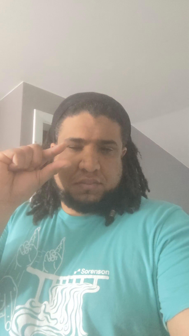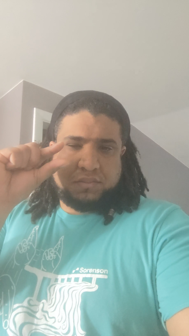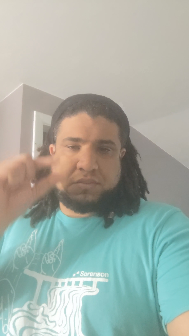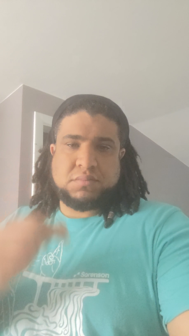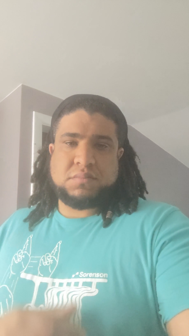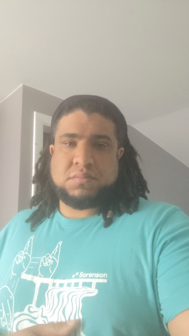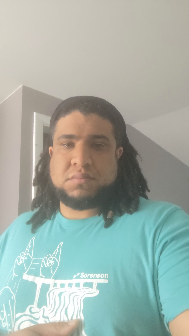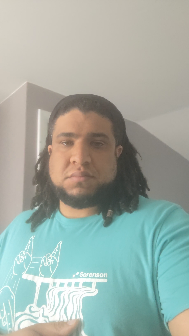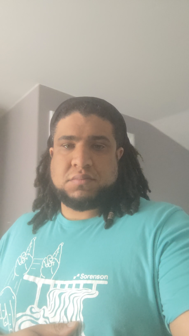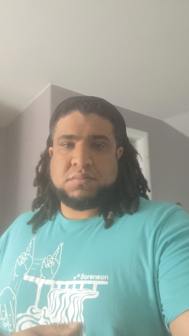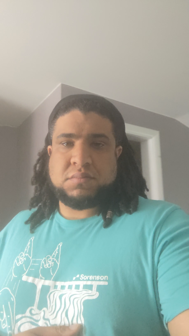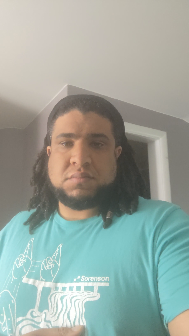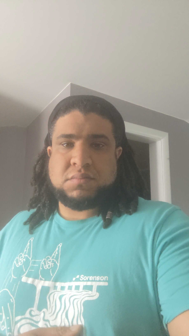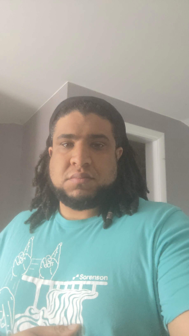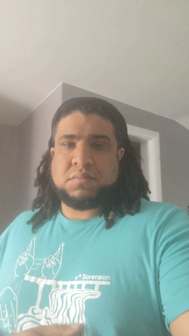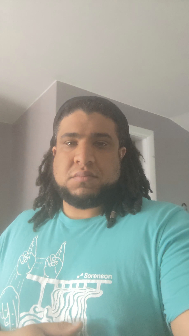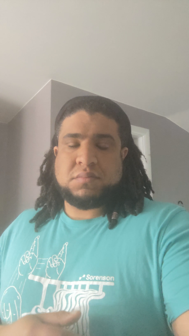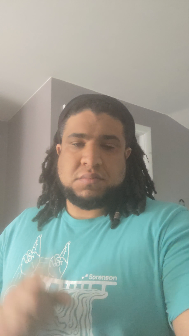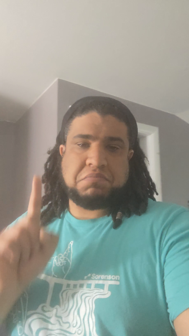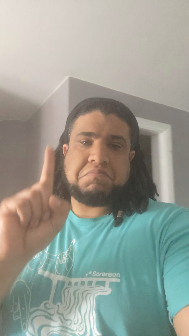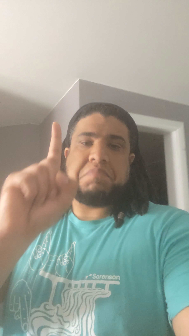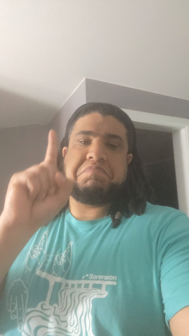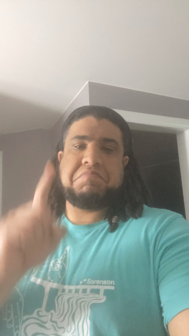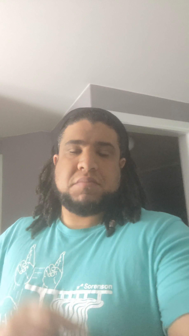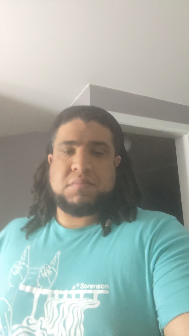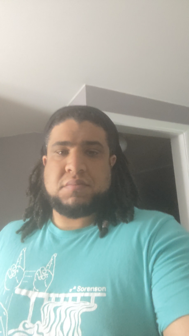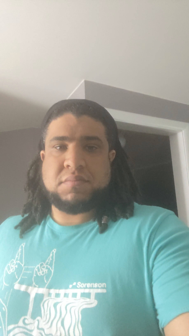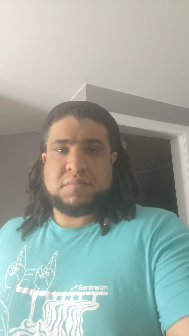bump